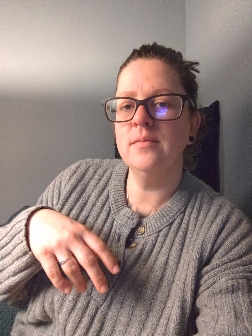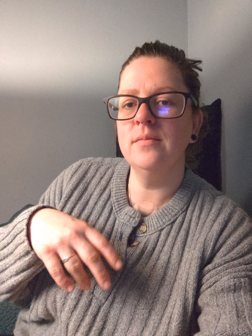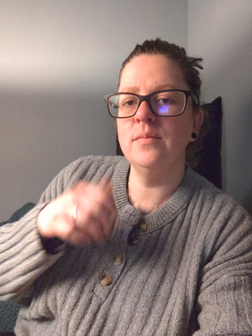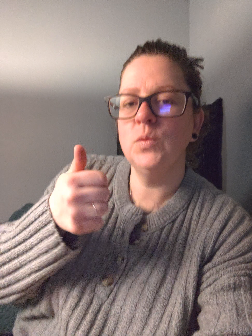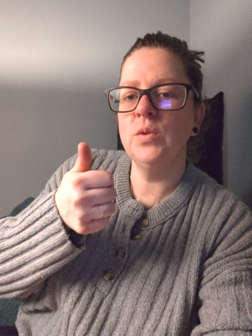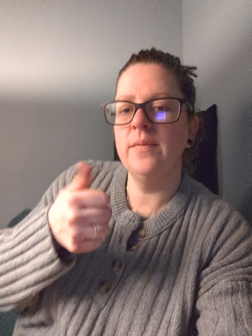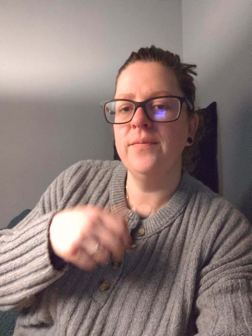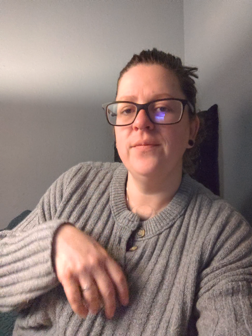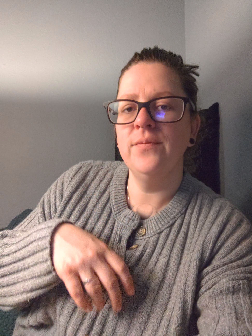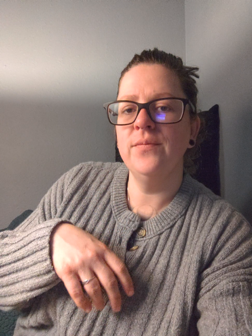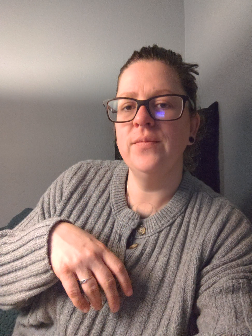yourself